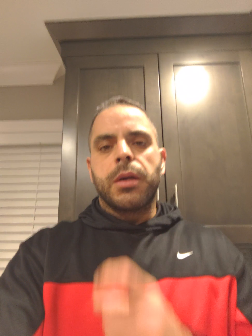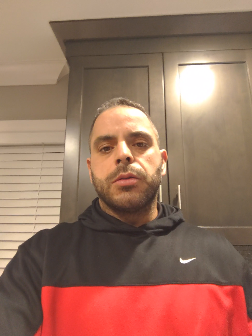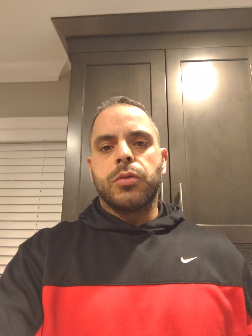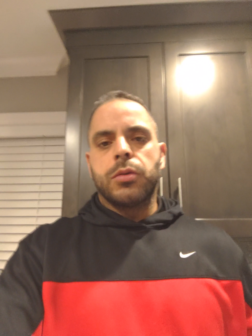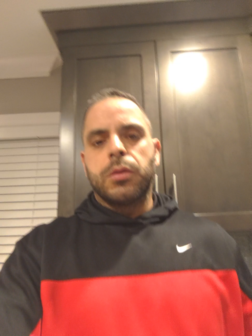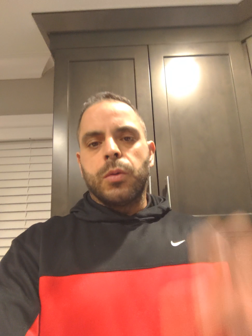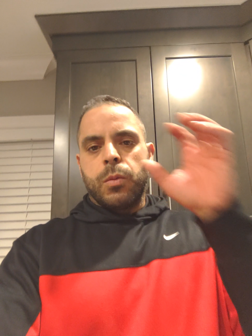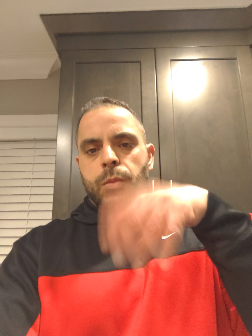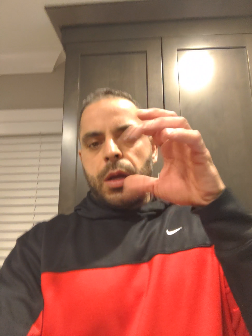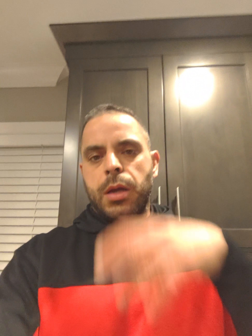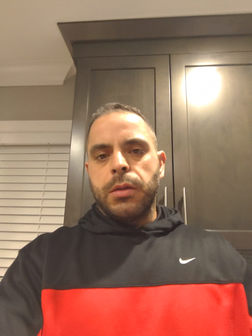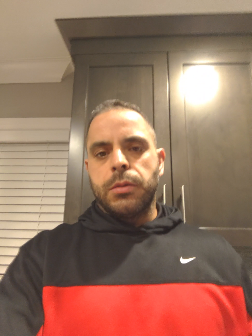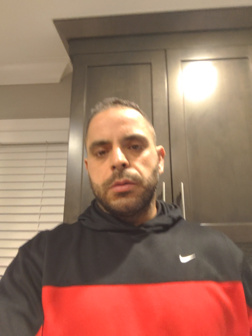rain